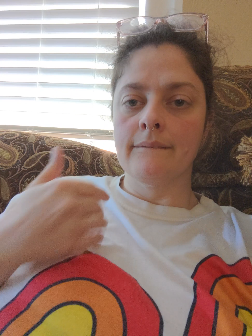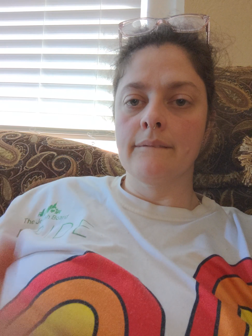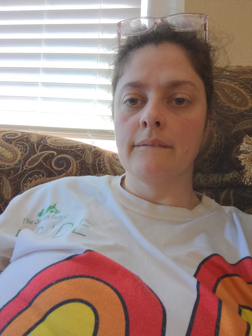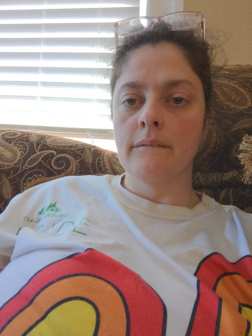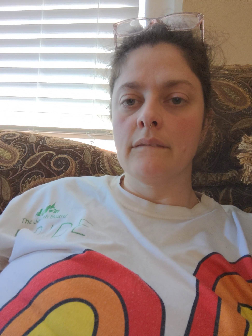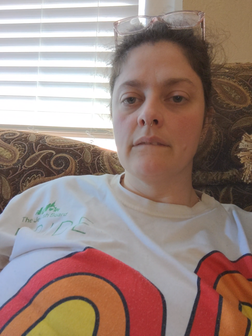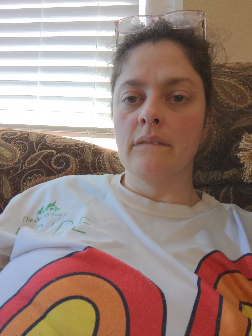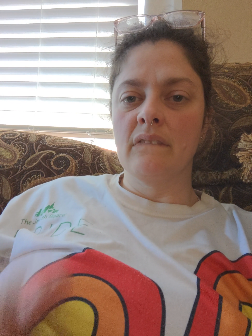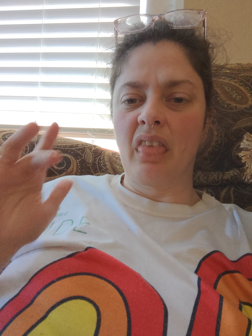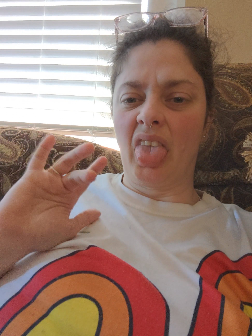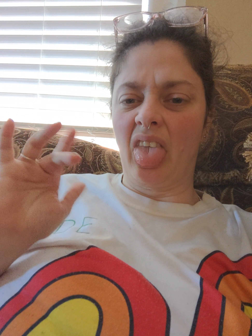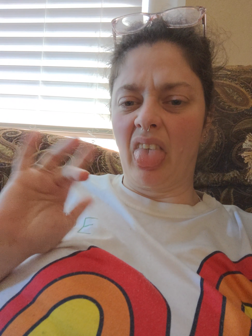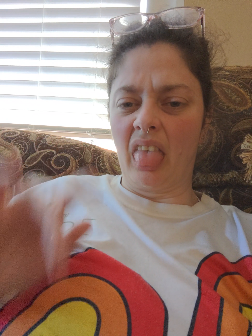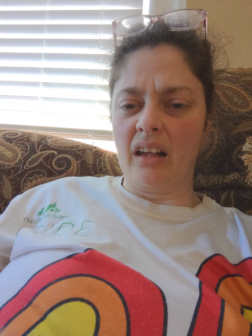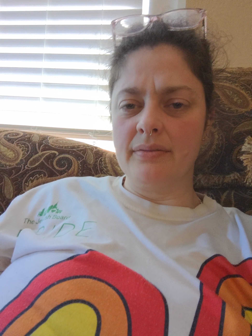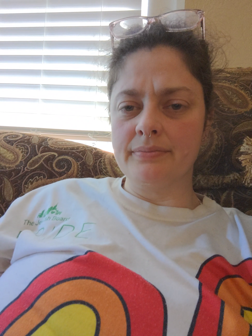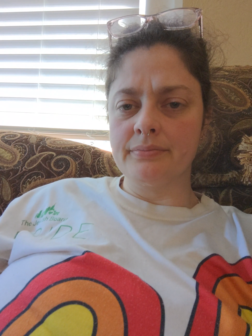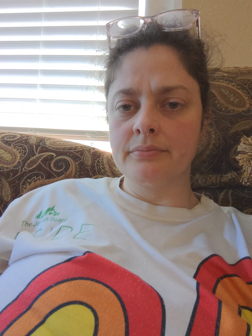yucky